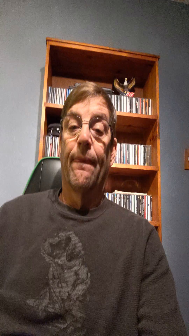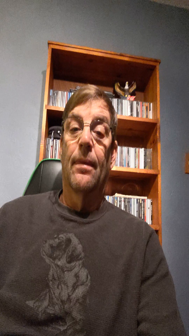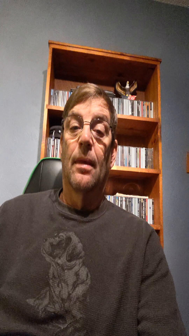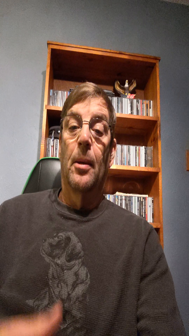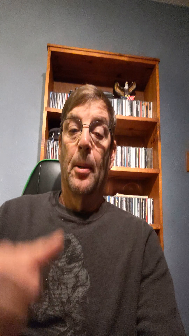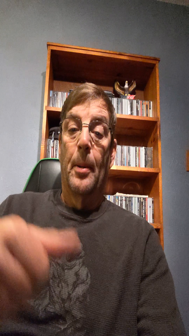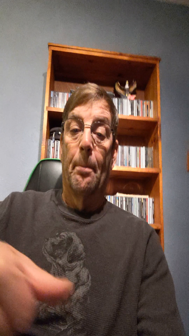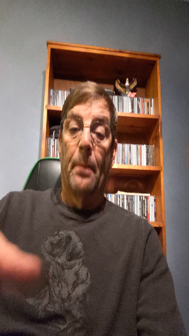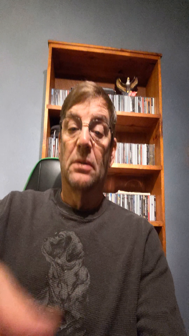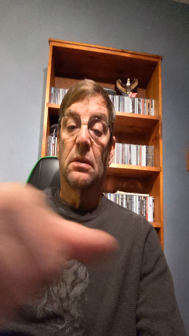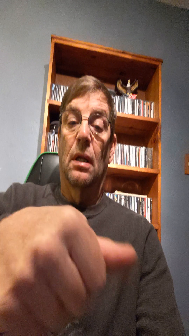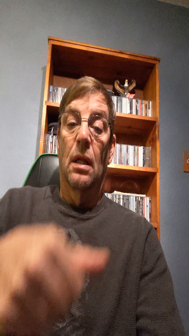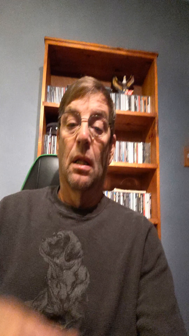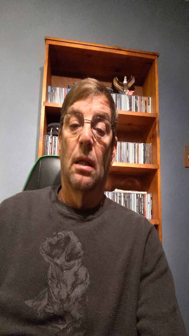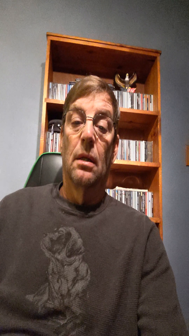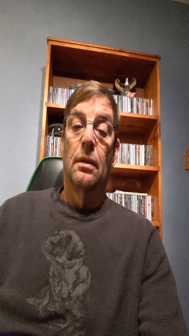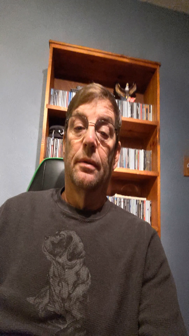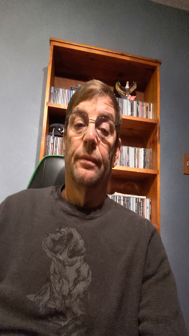puzzle